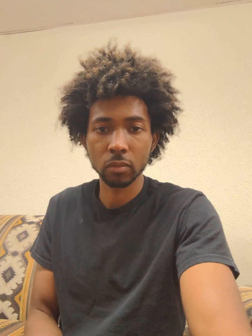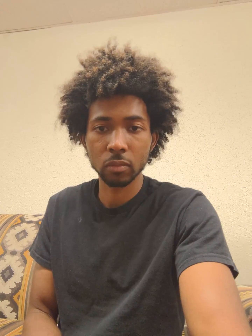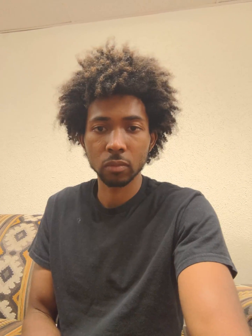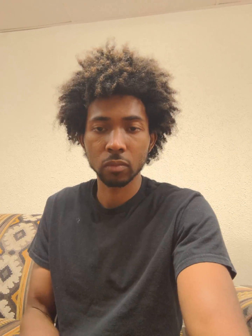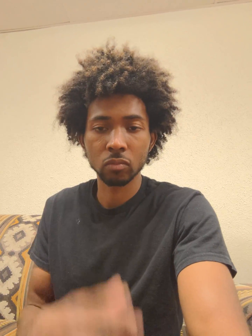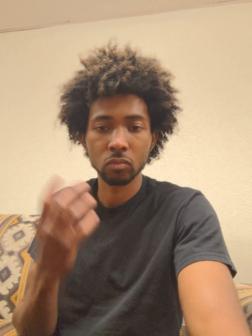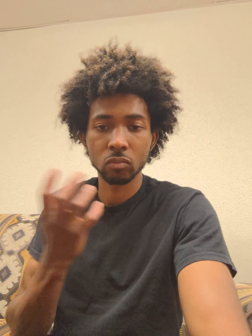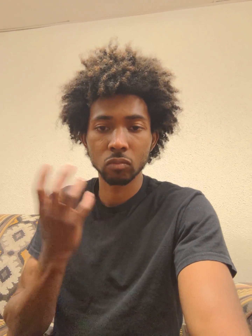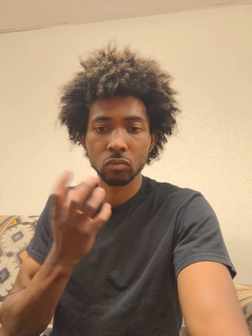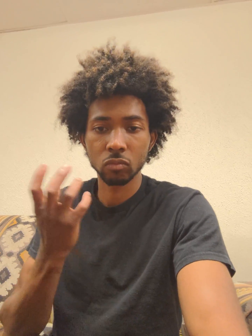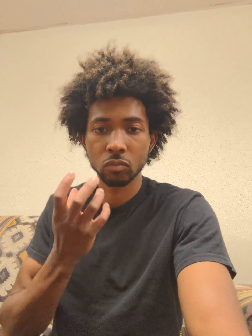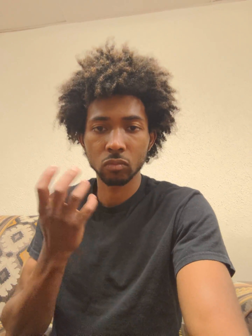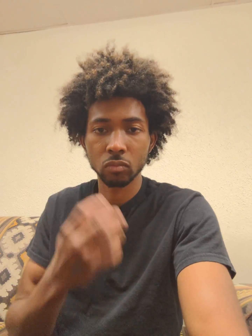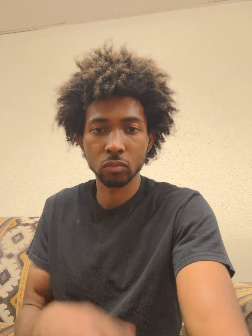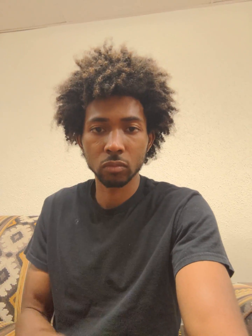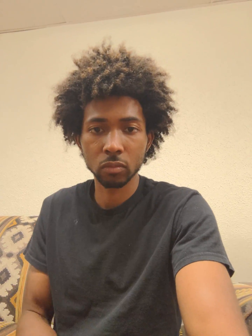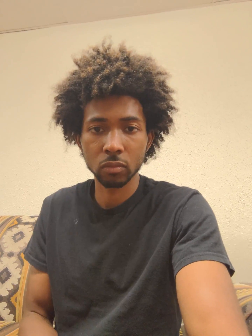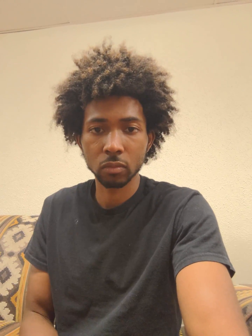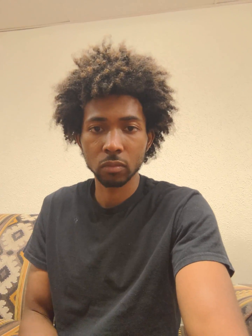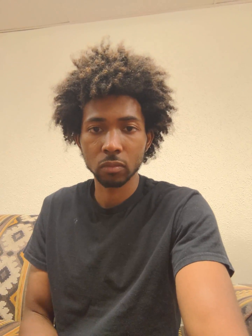shake